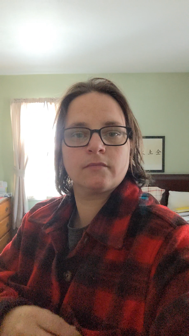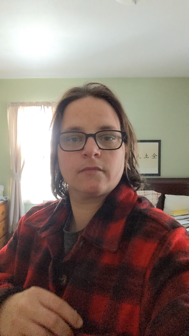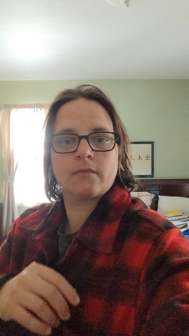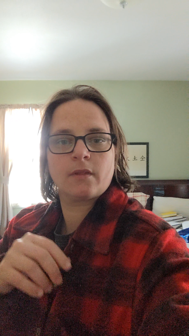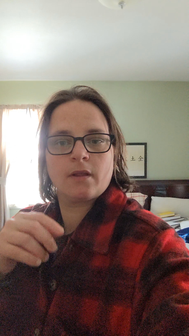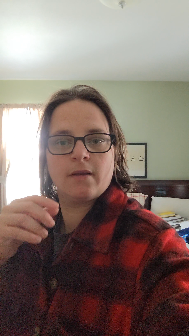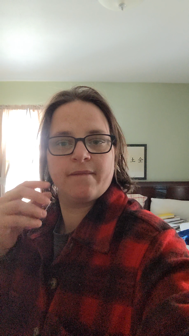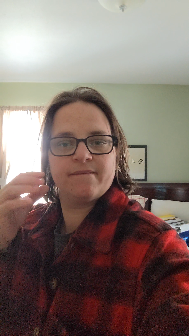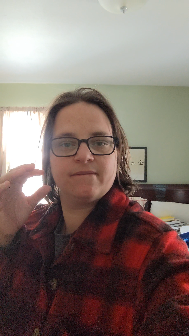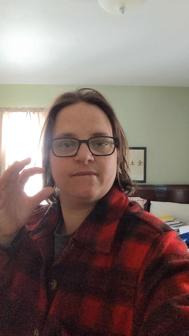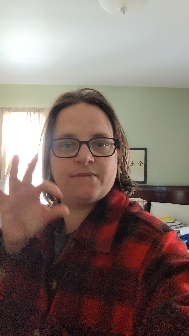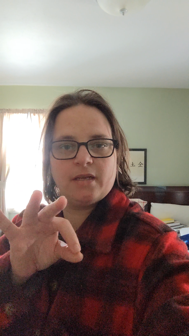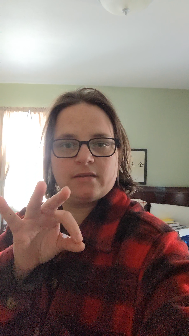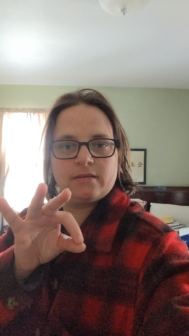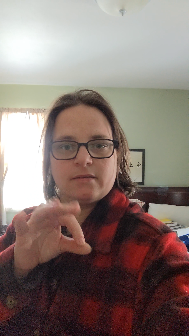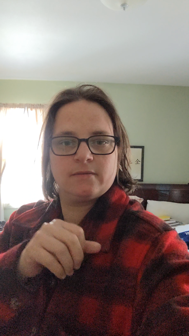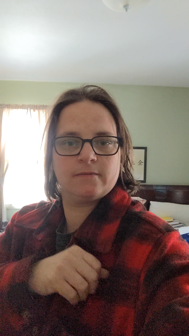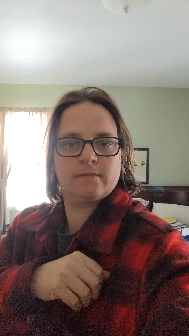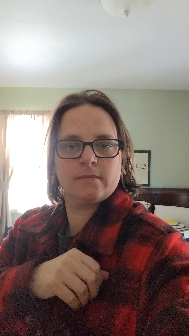fit